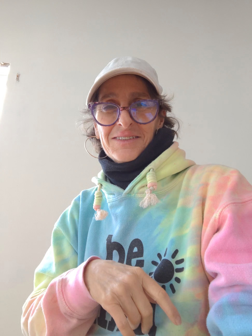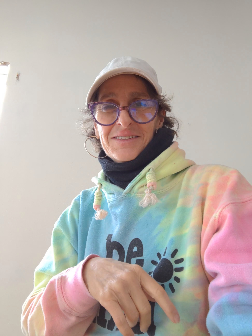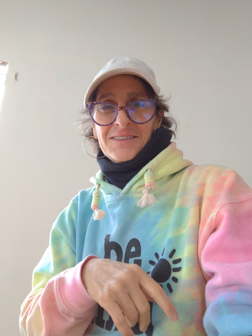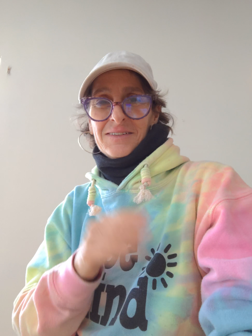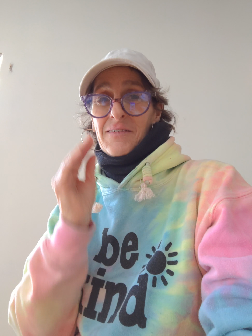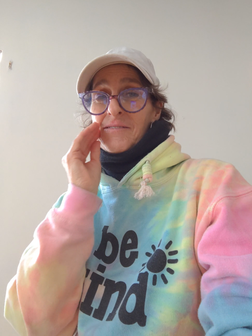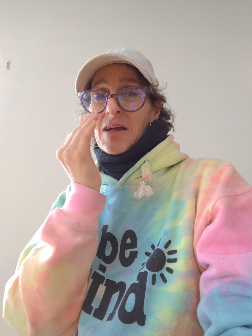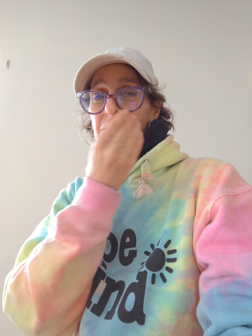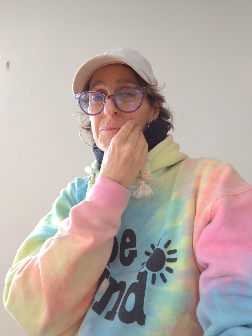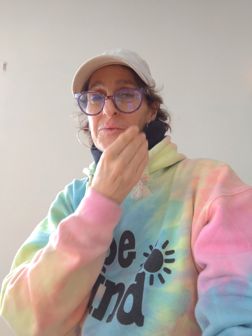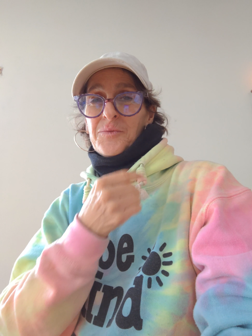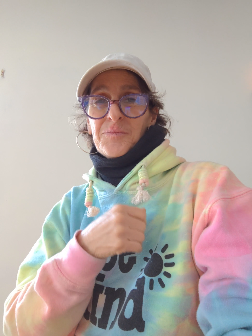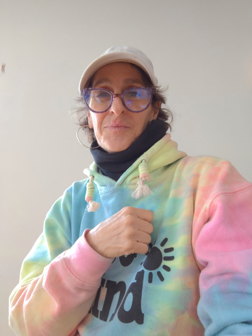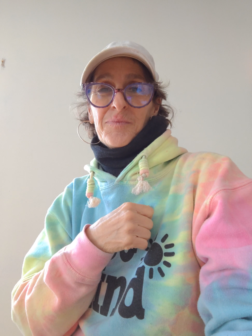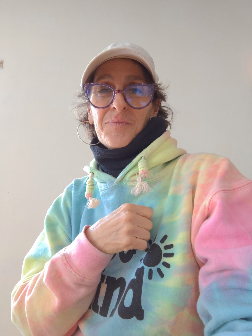flower